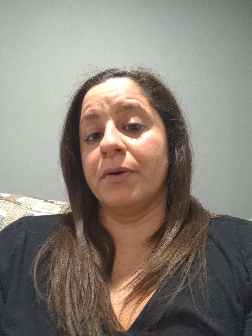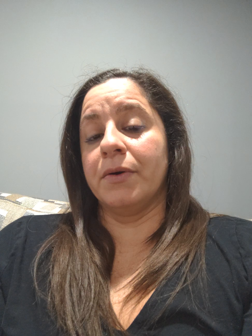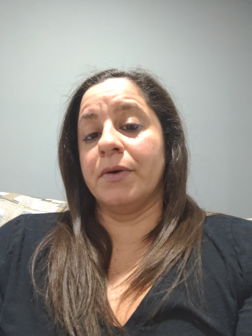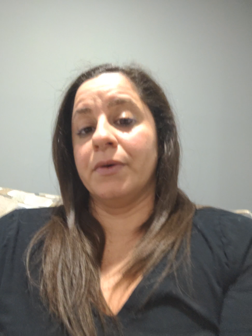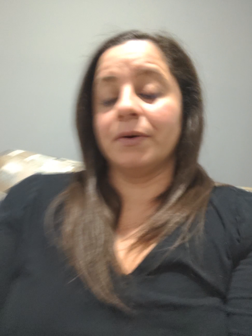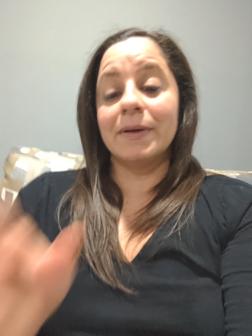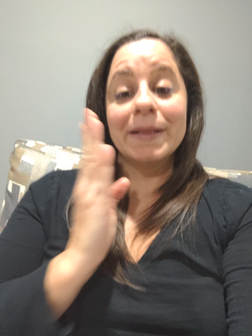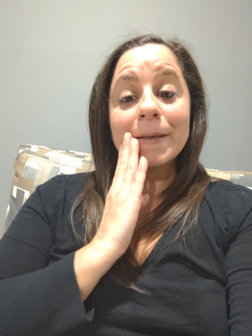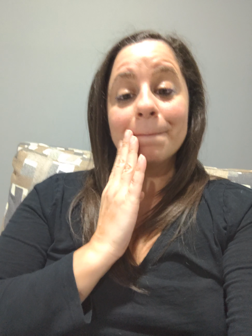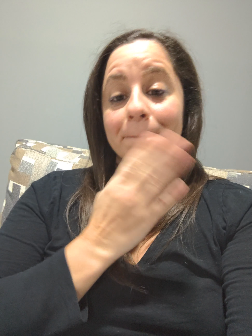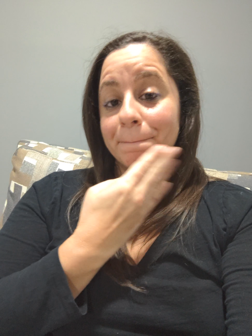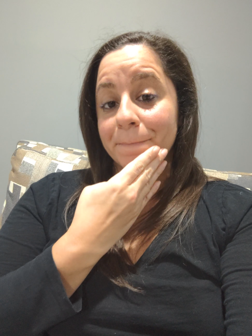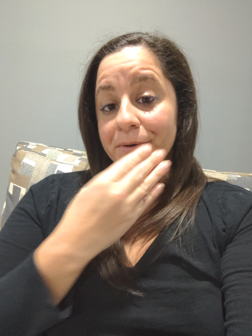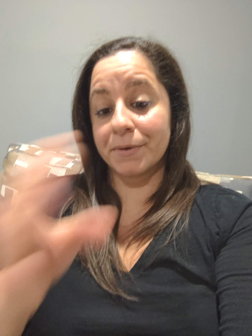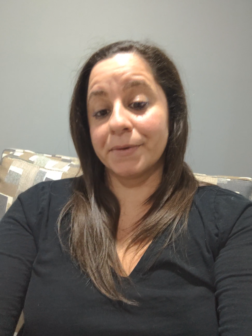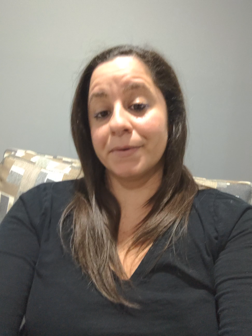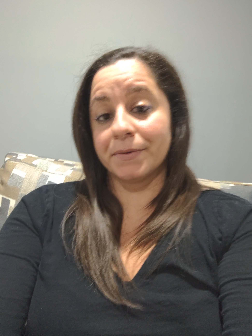napkin